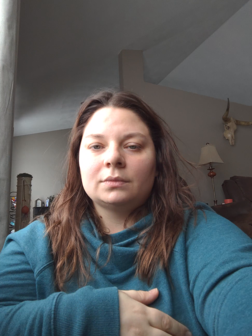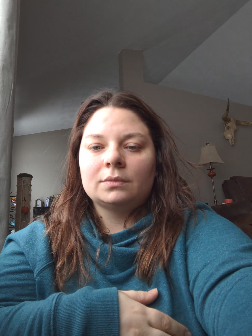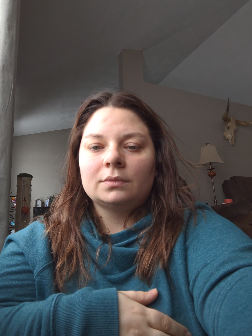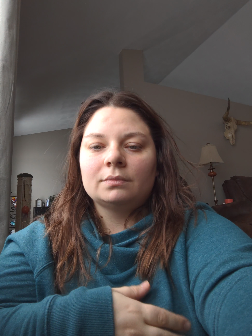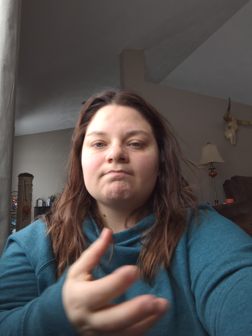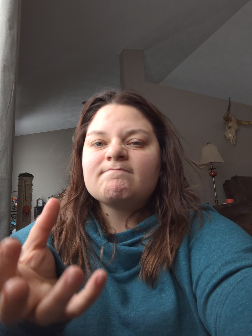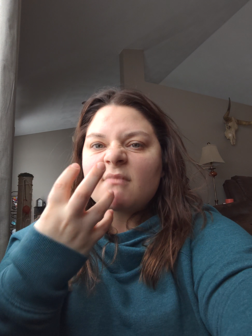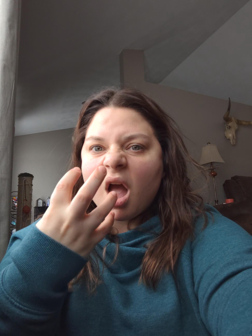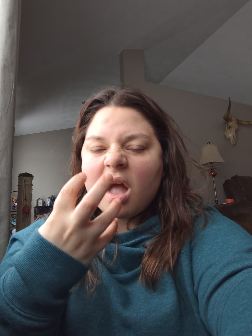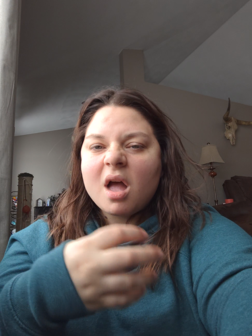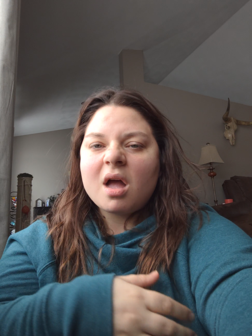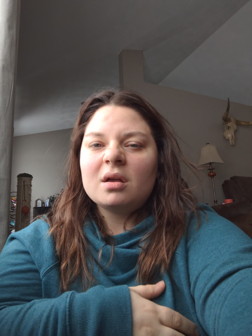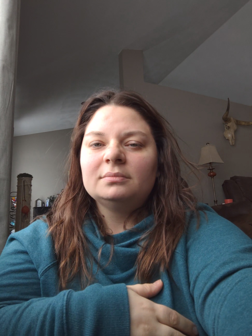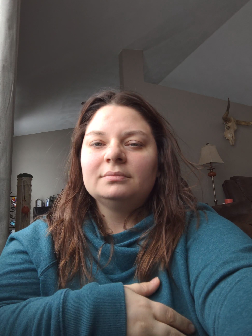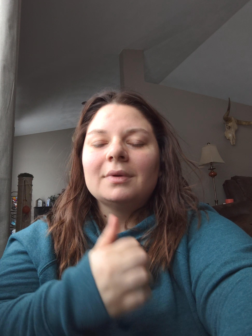mad